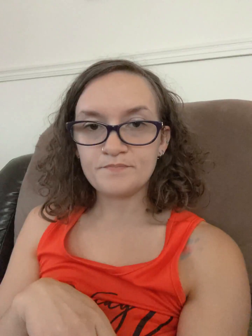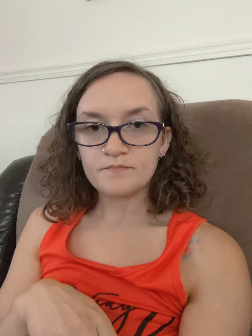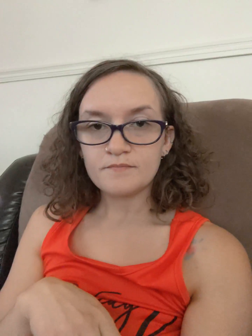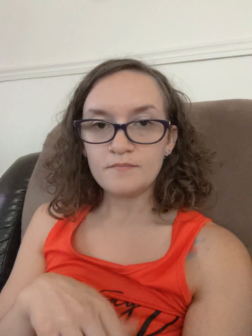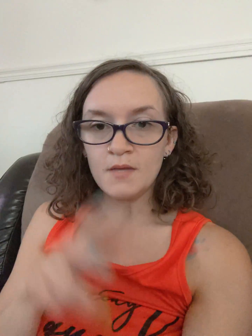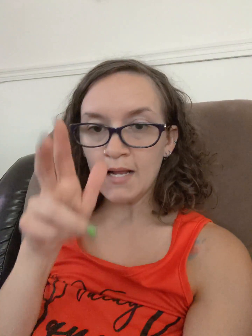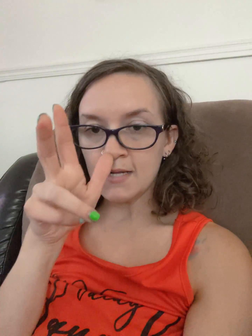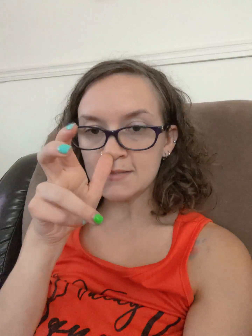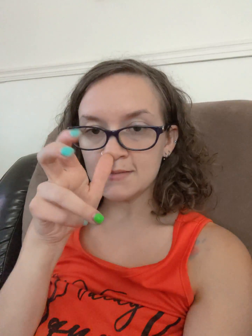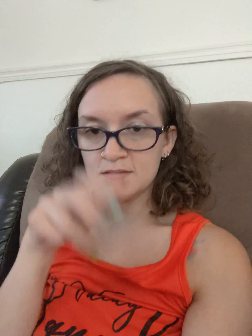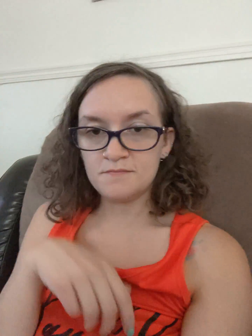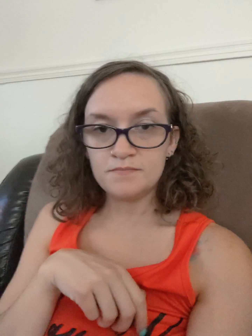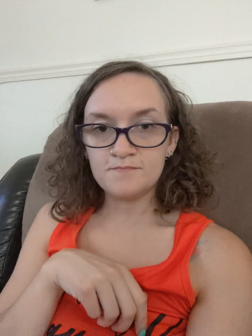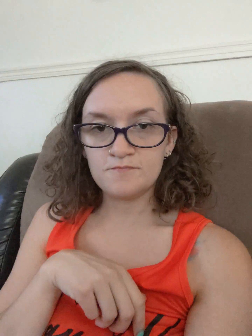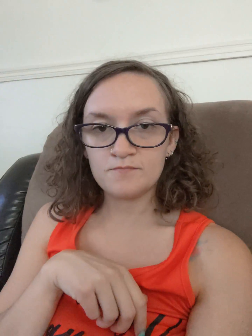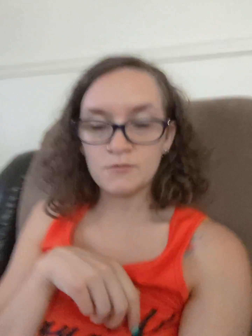ant